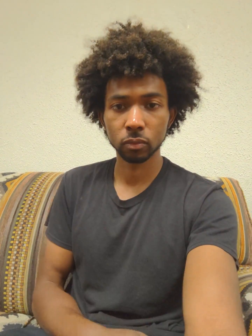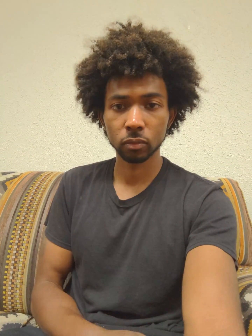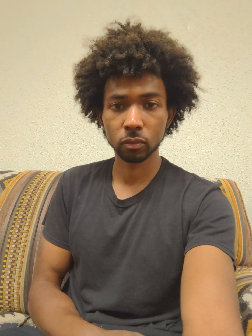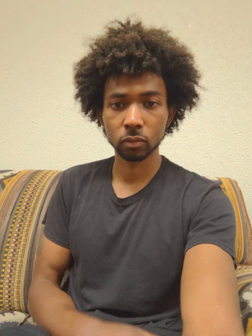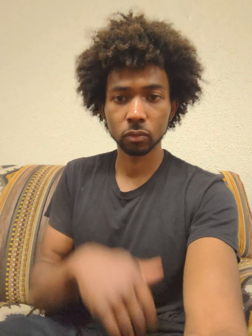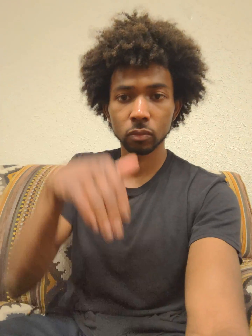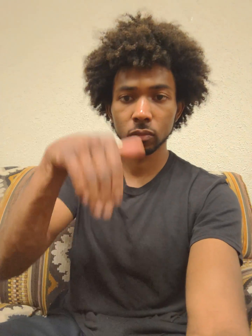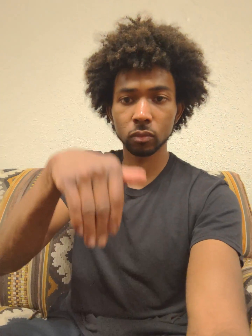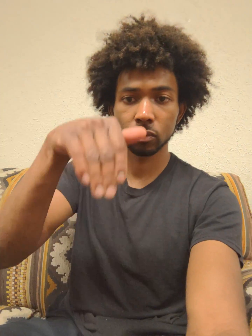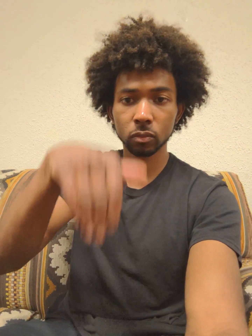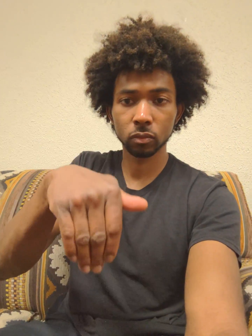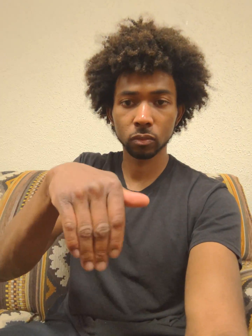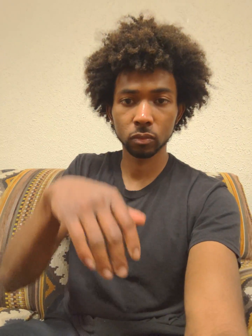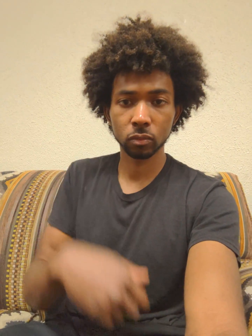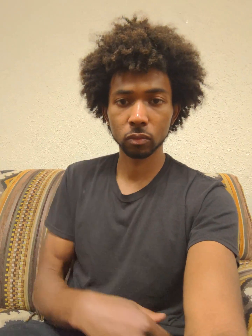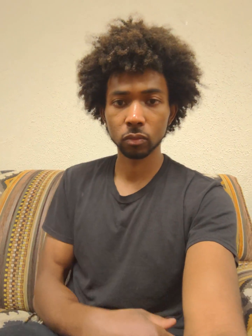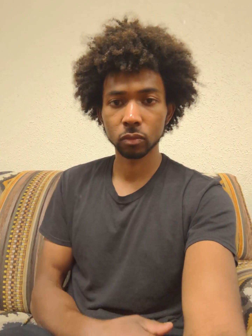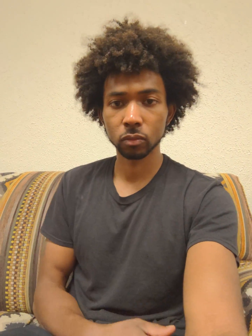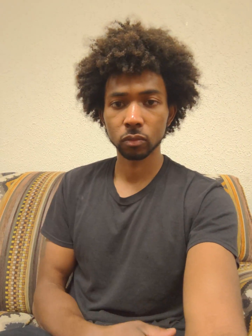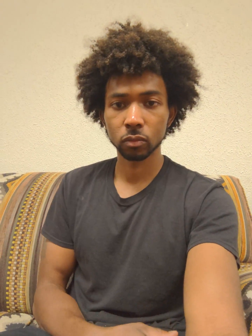night night